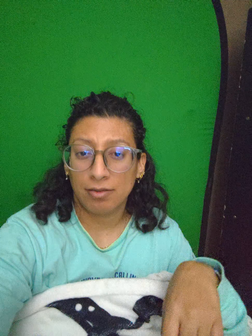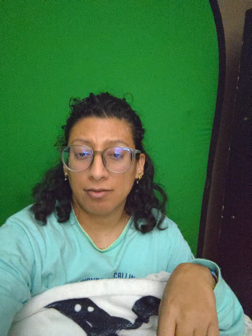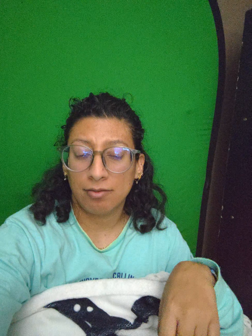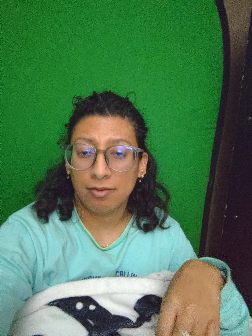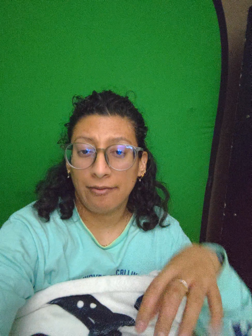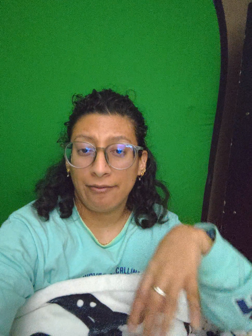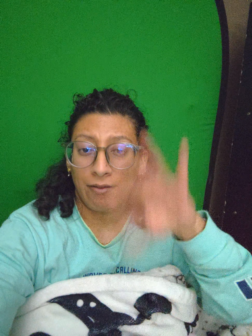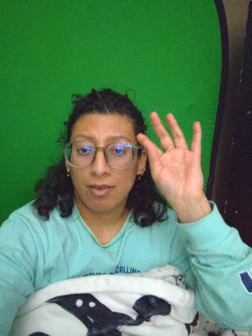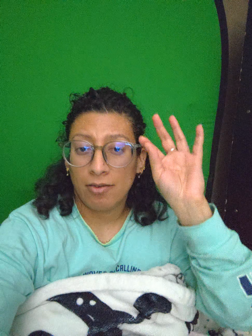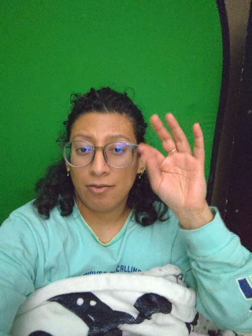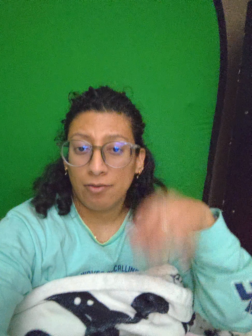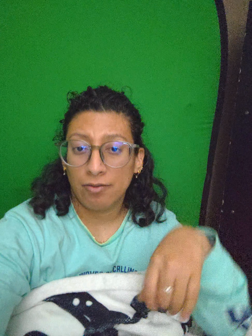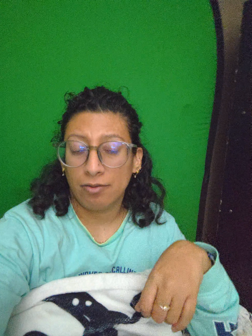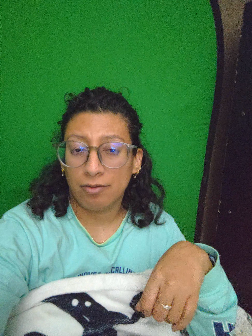find